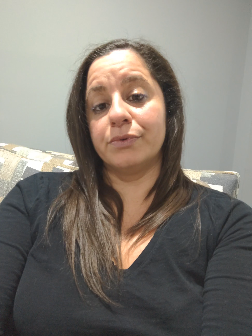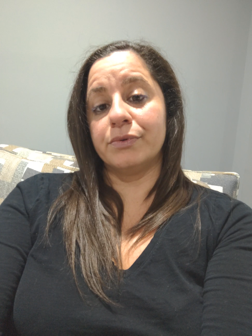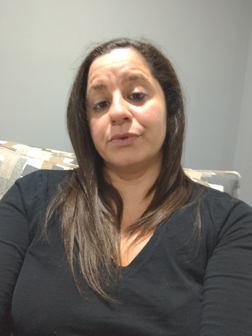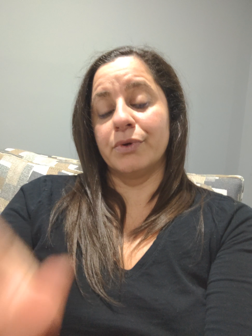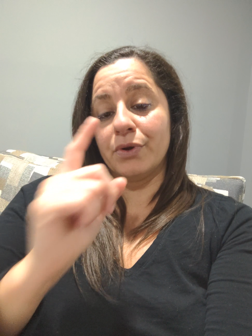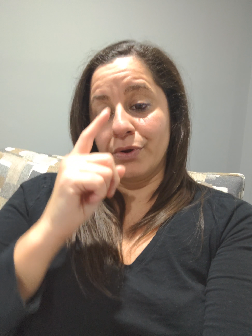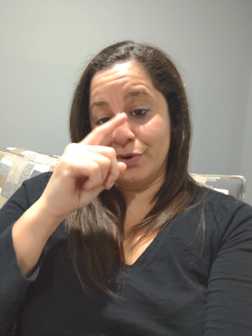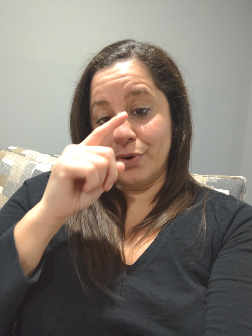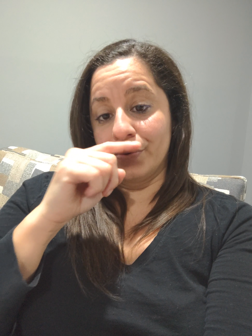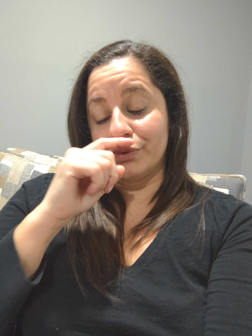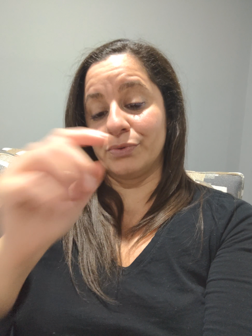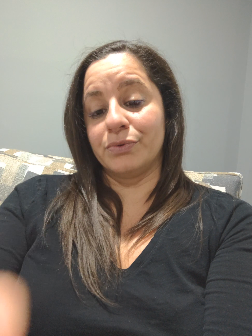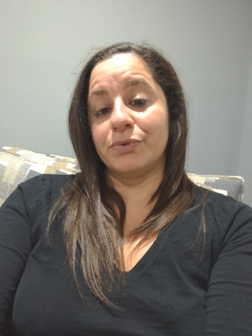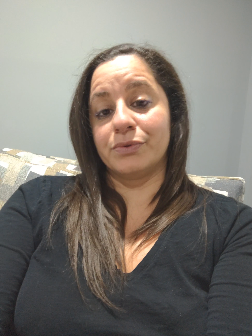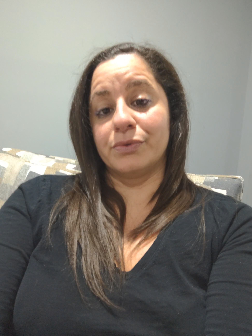noisy